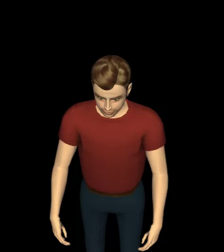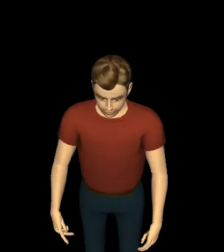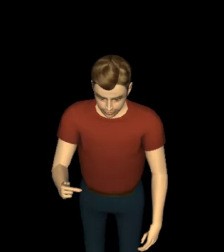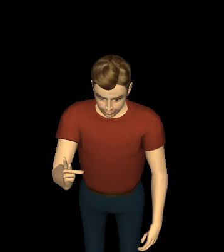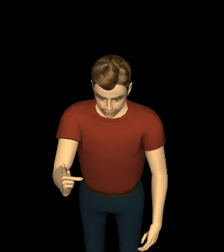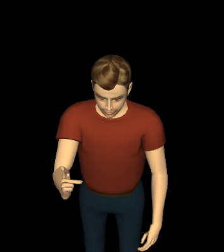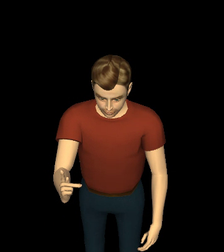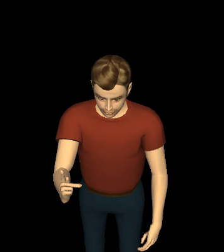كيلومتر